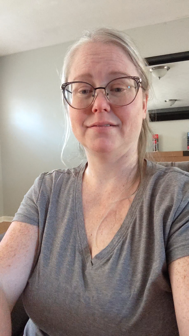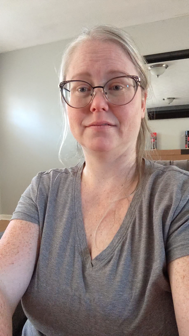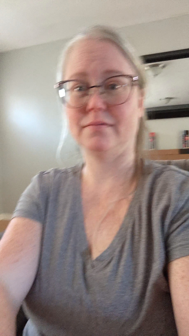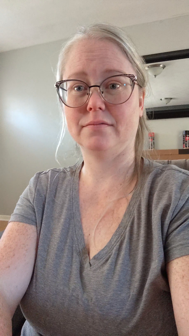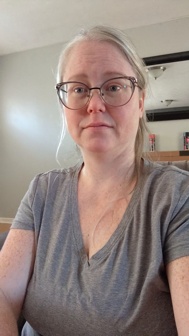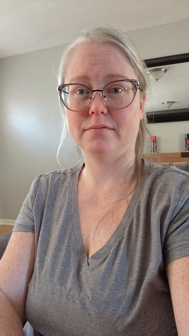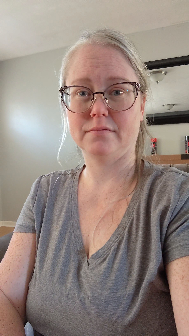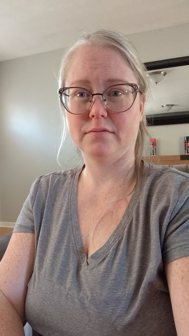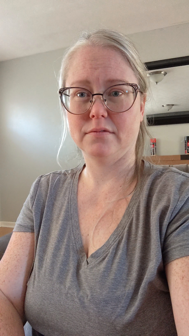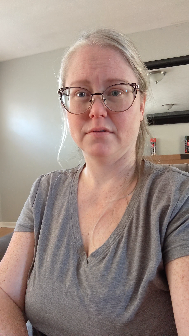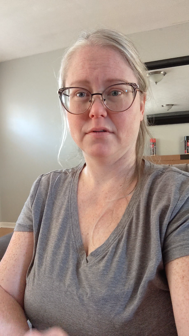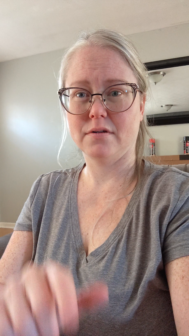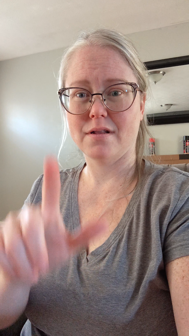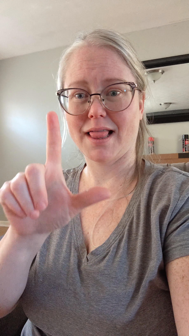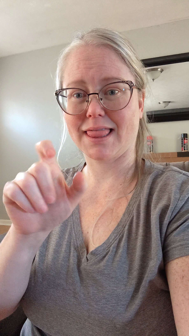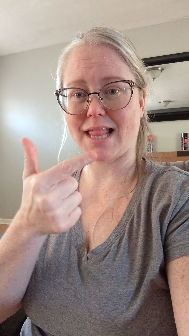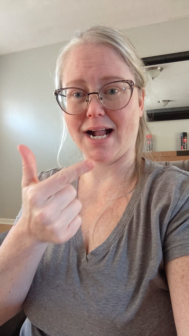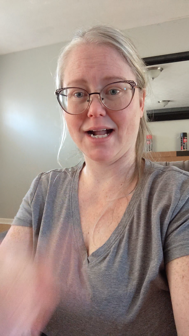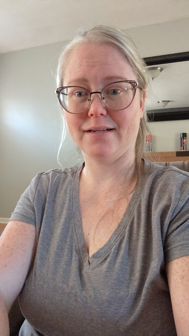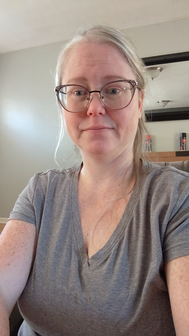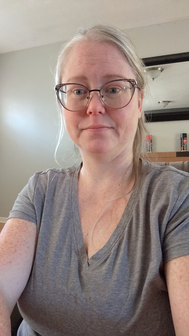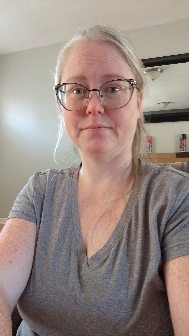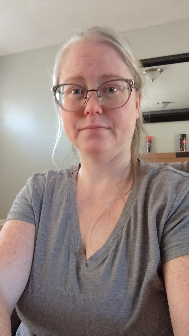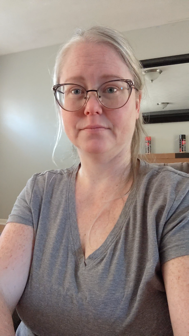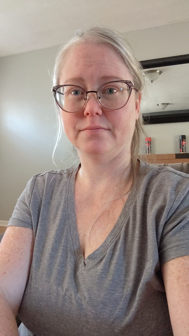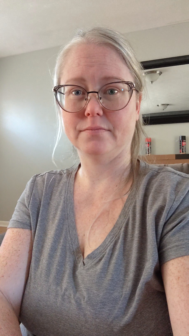leg